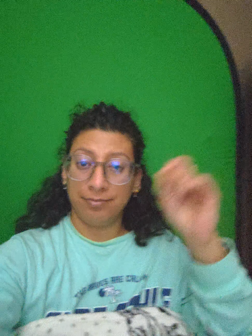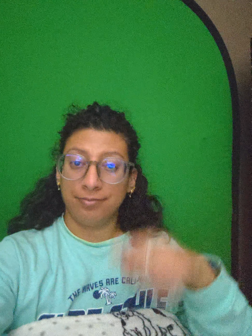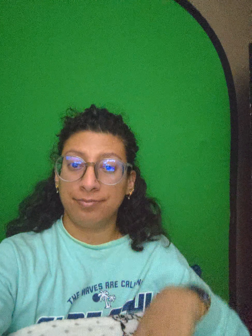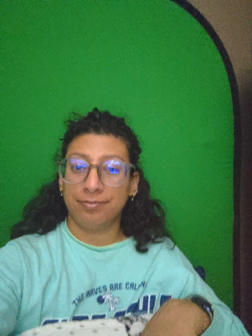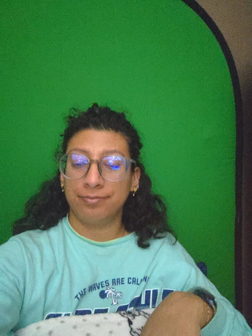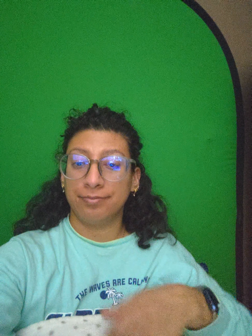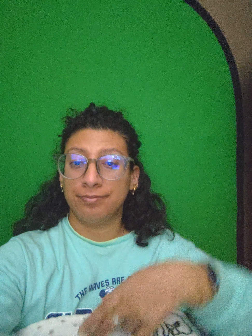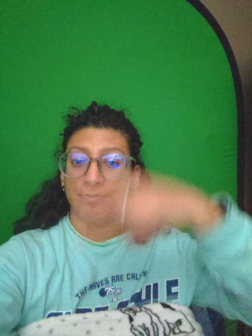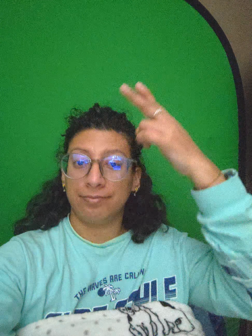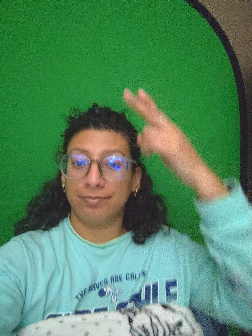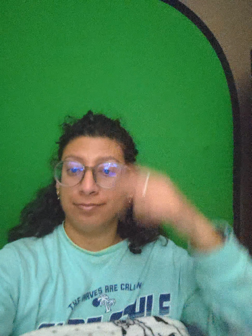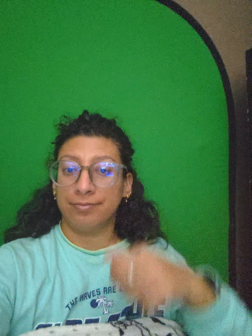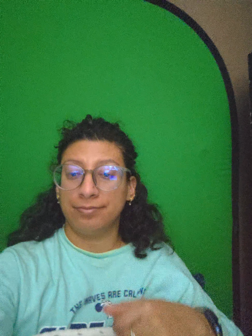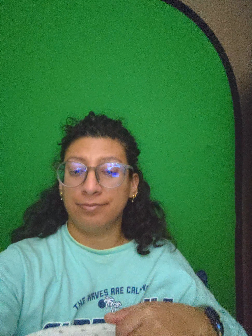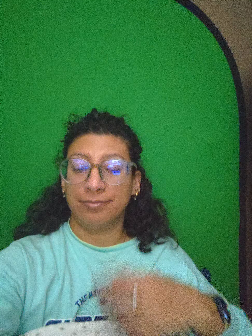high